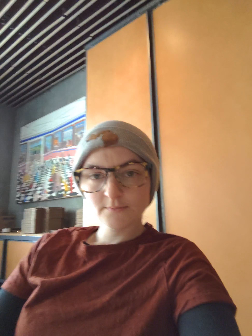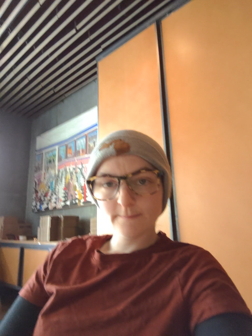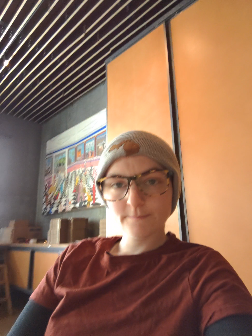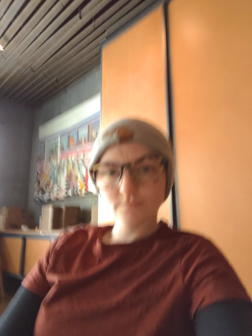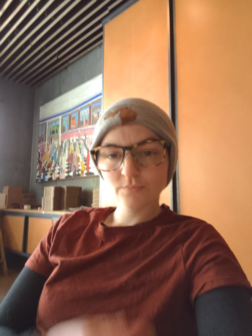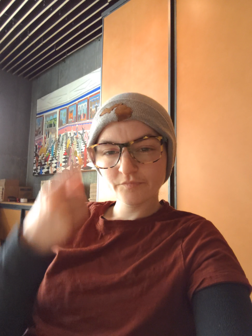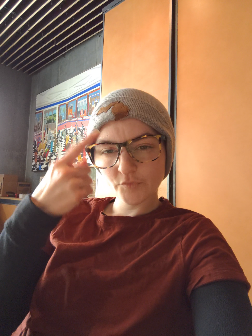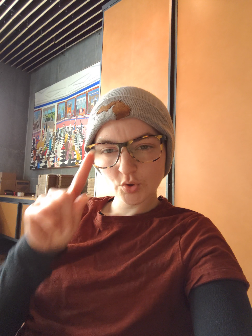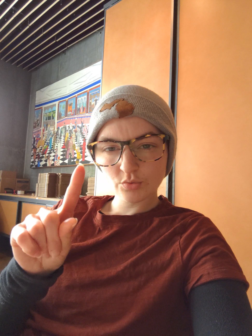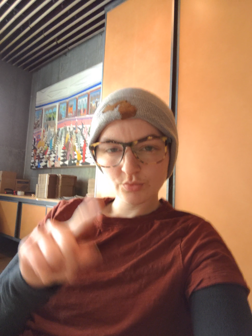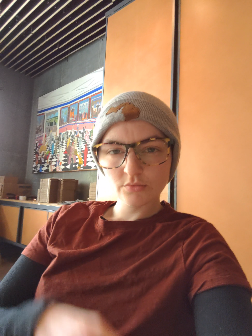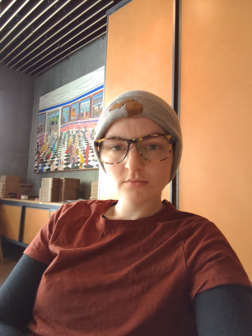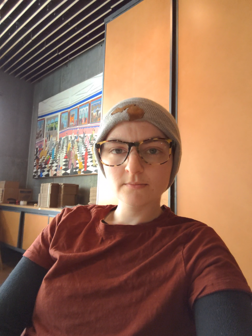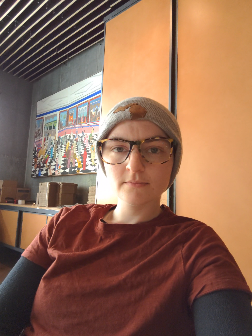for